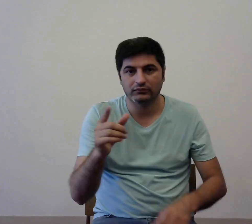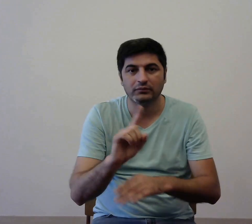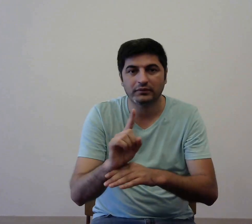qələm